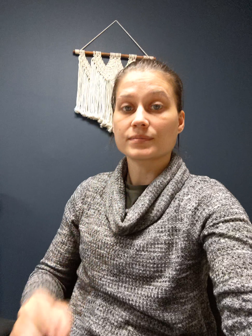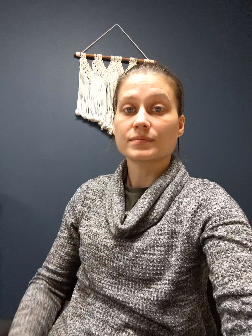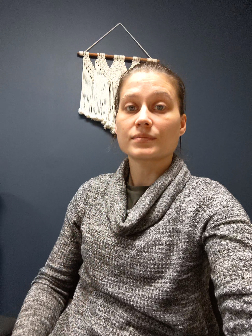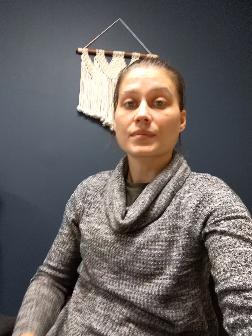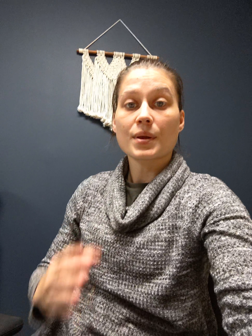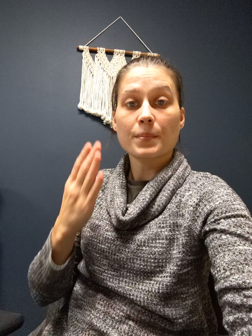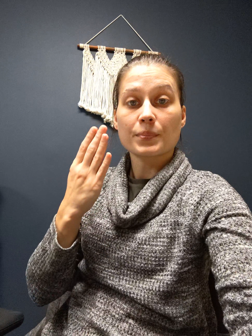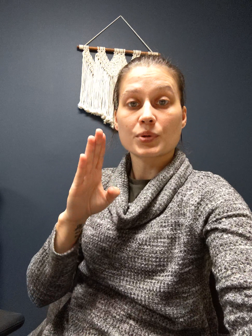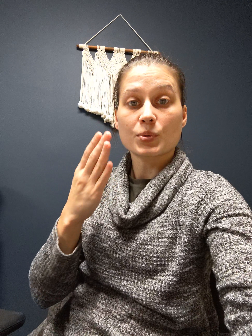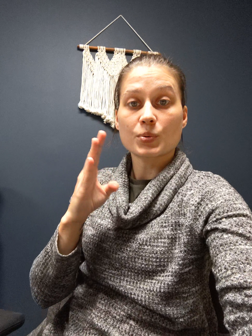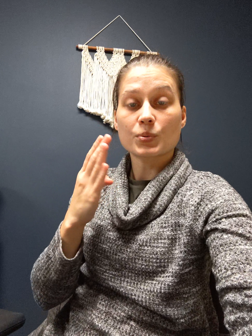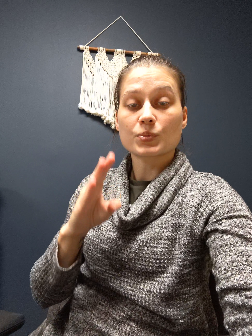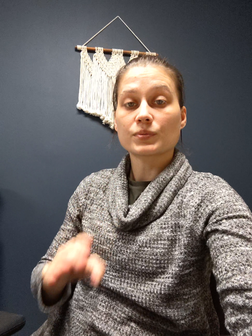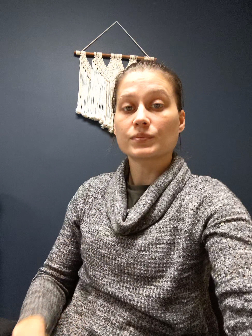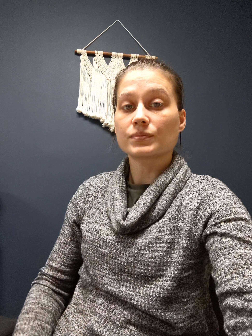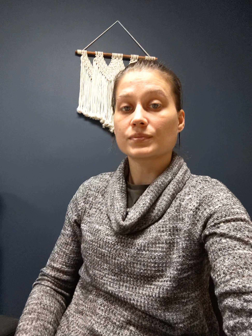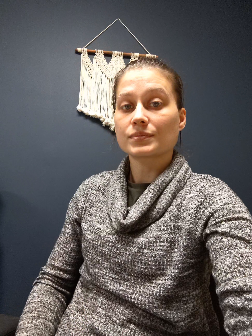blue